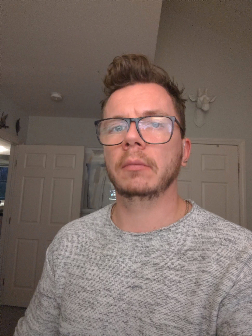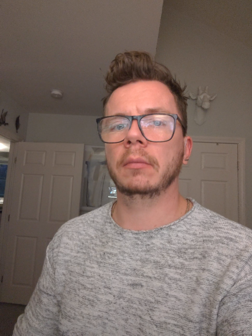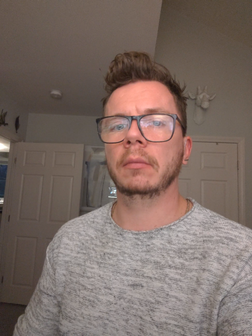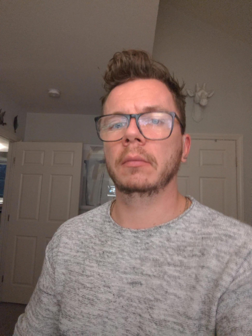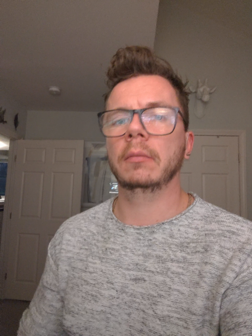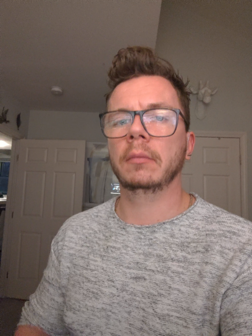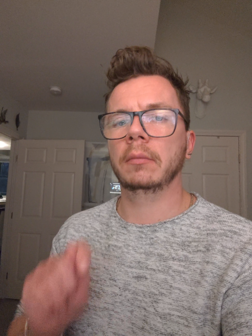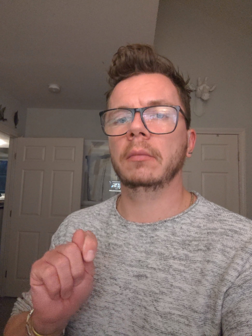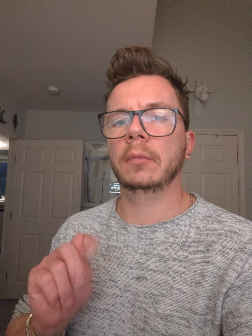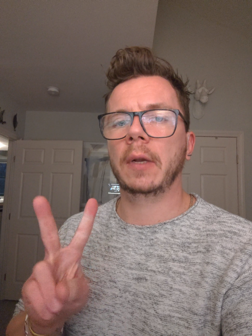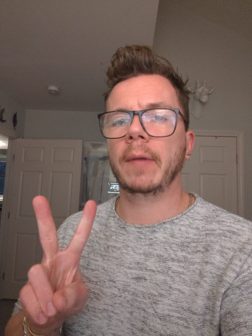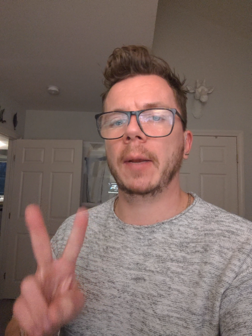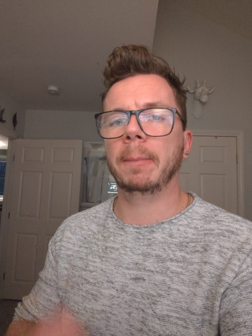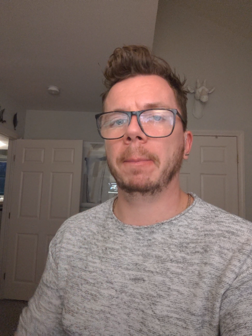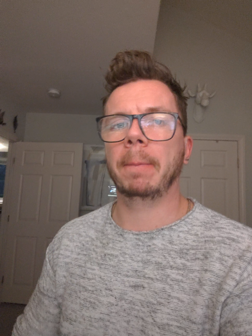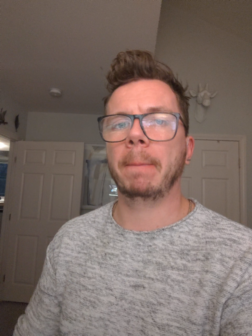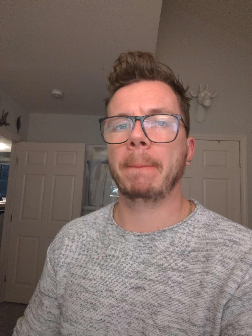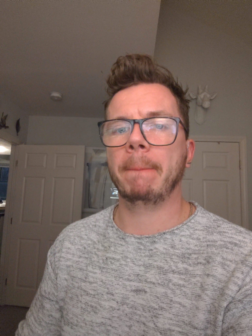TV